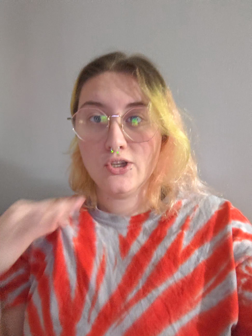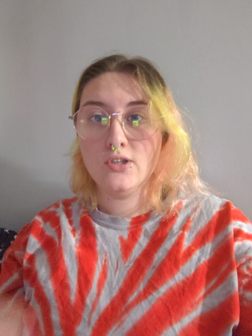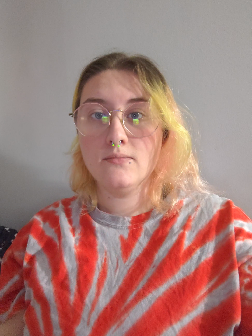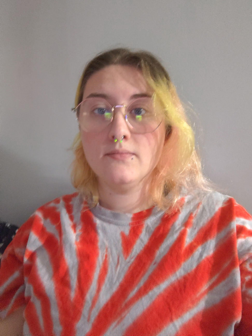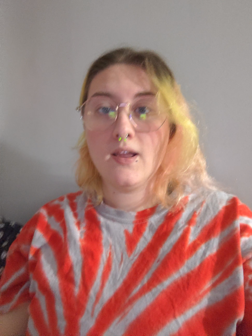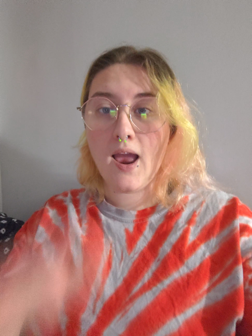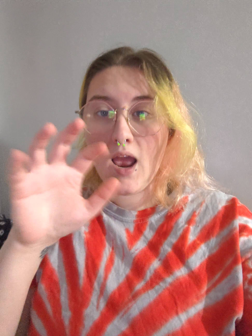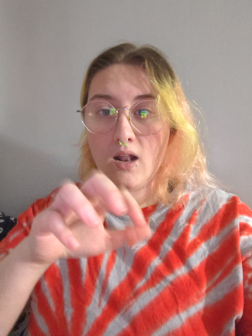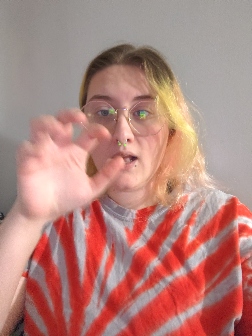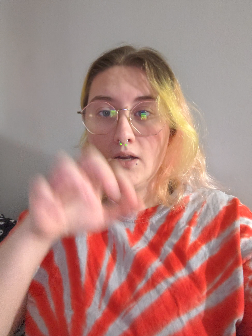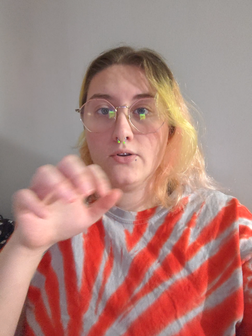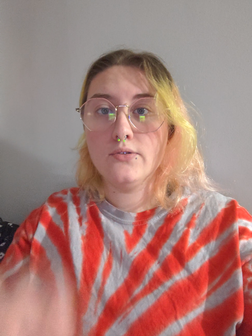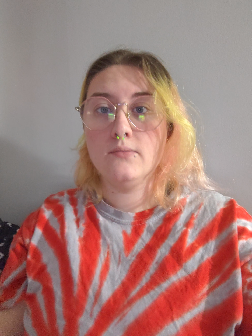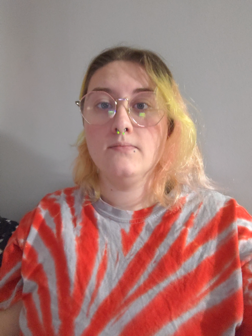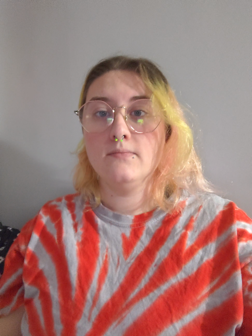alligator